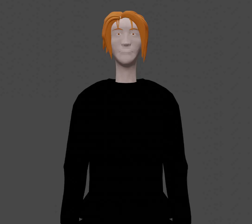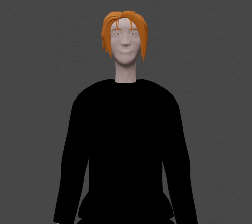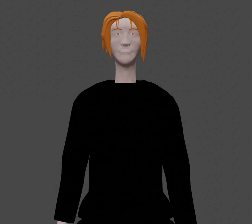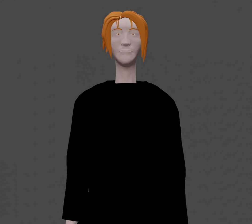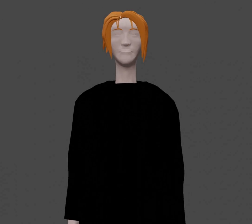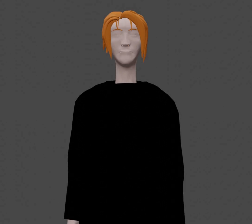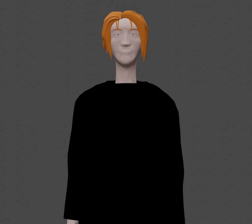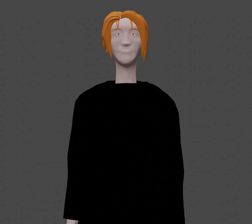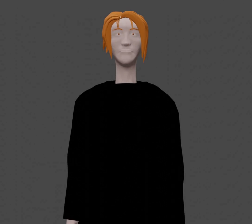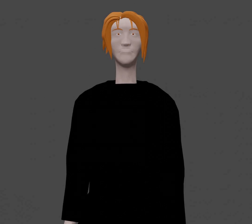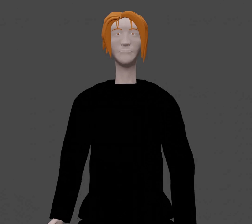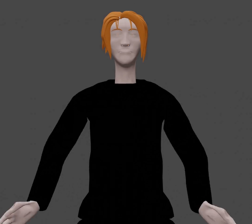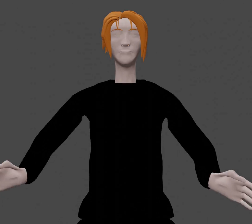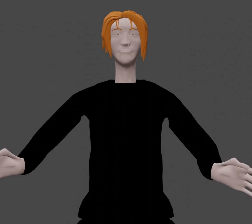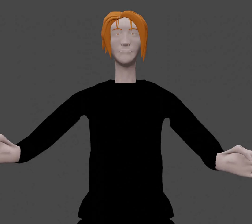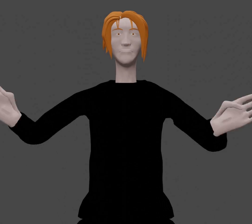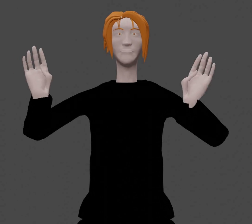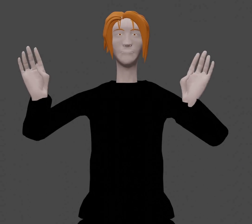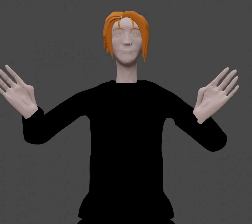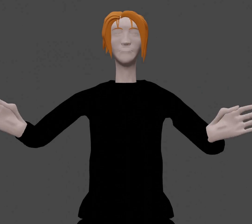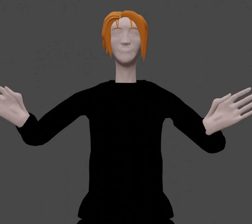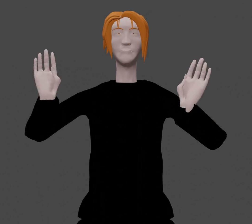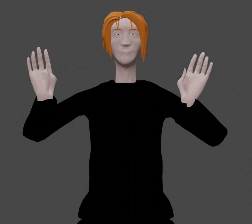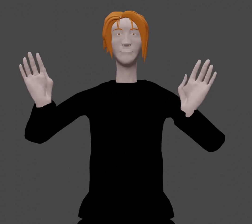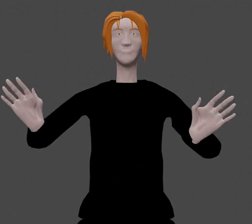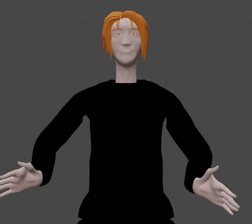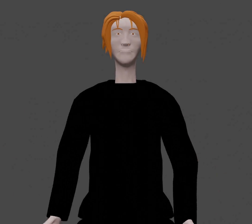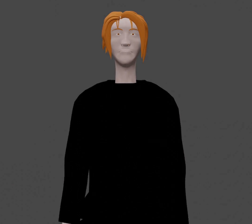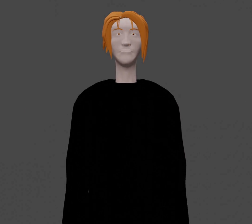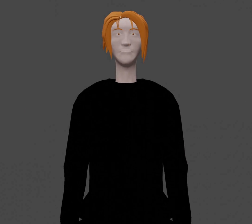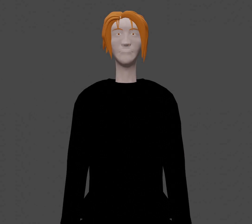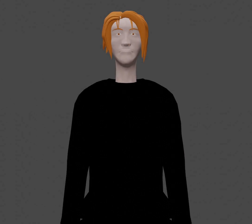Attention Seeking